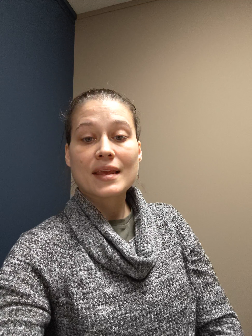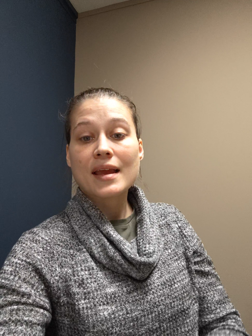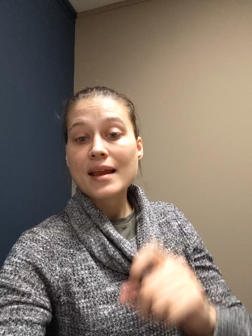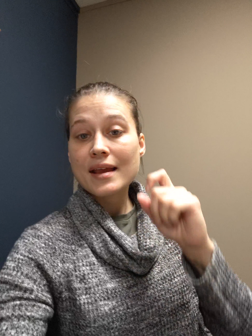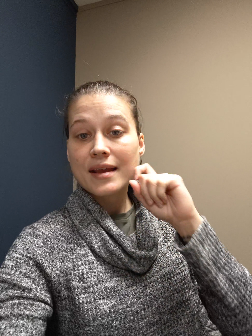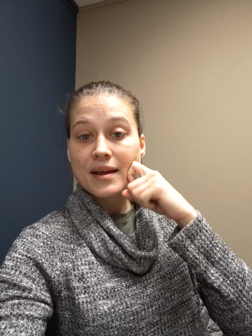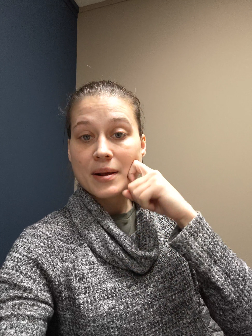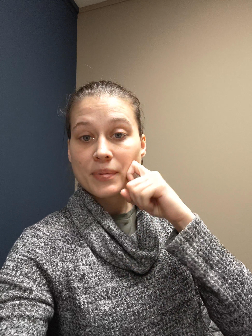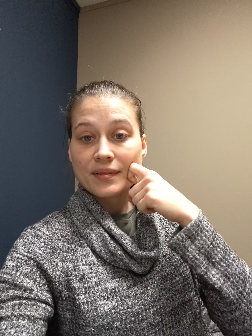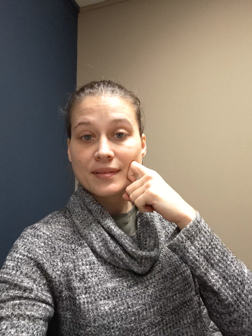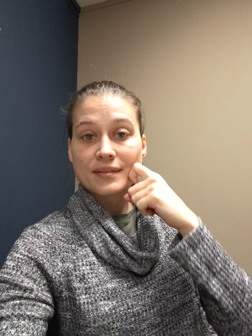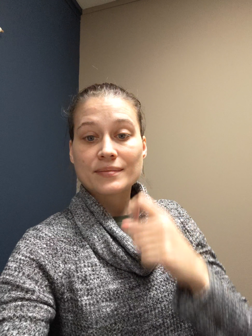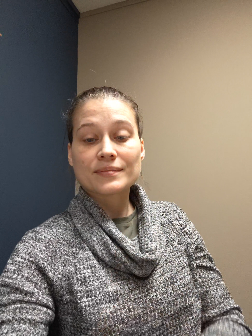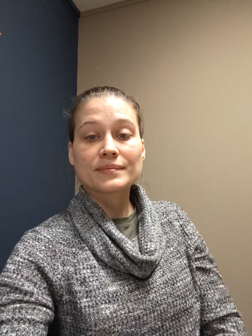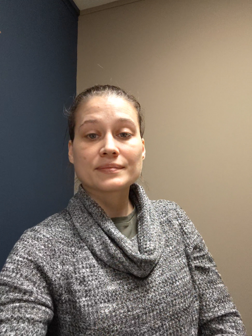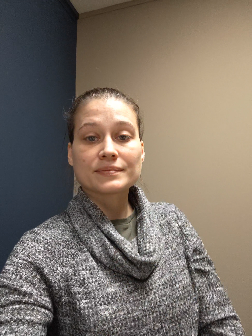apple